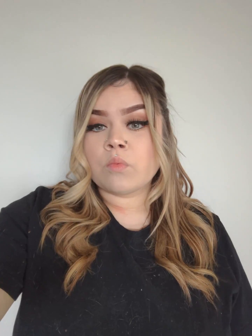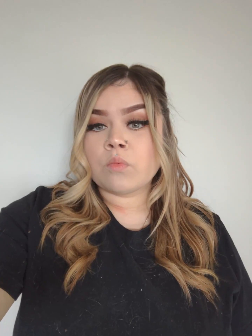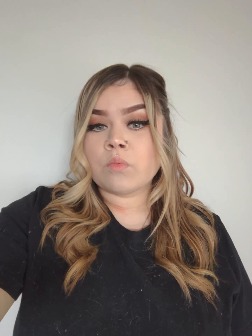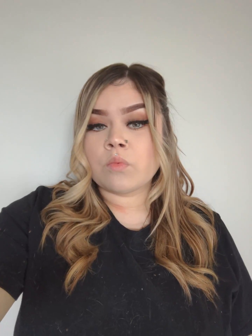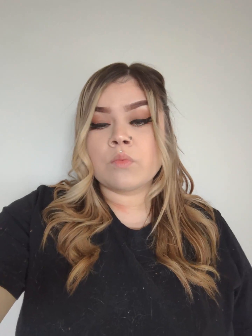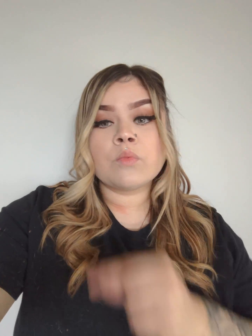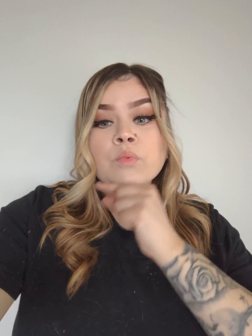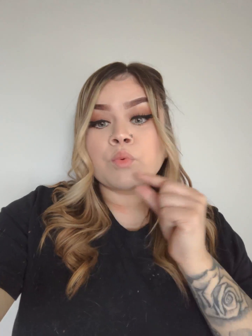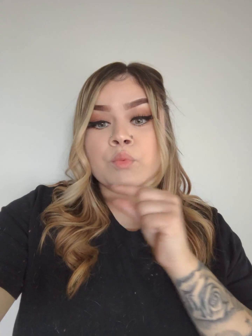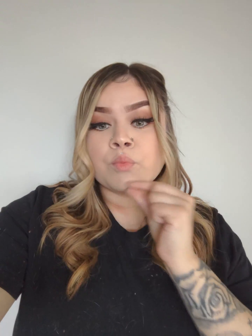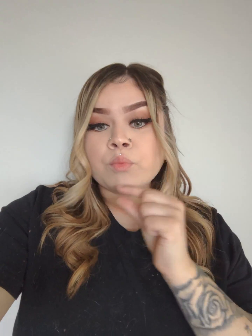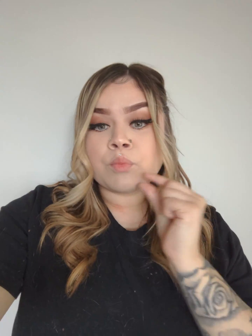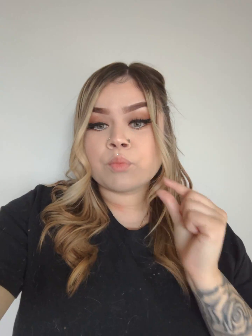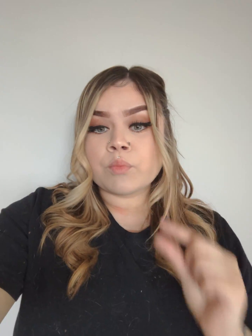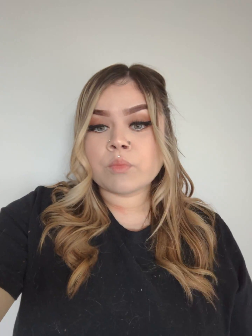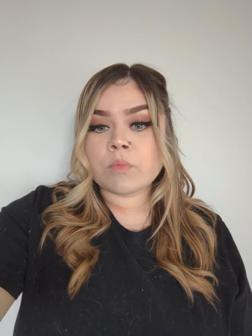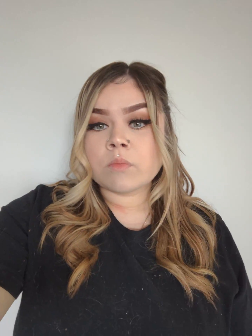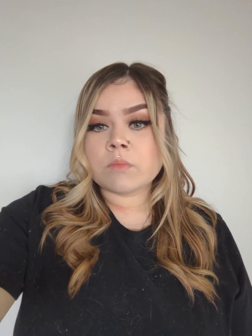glue